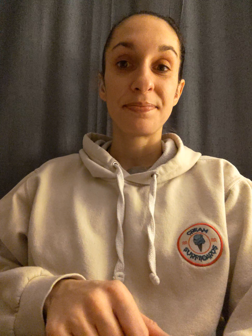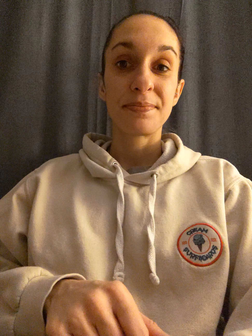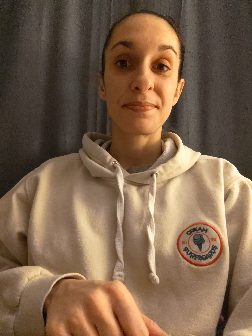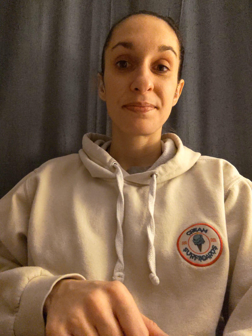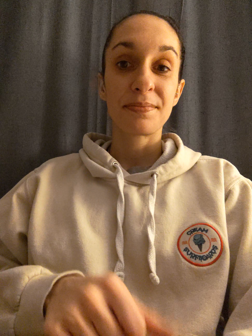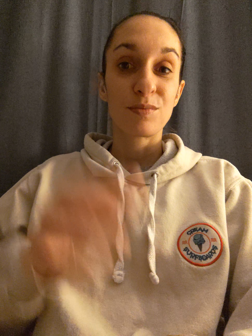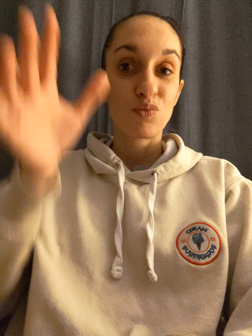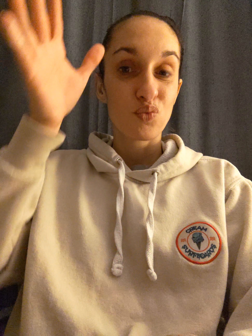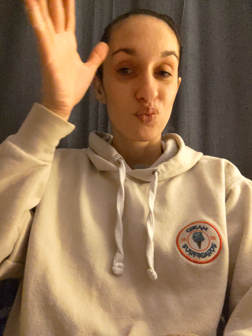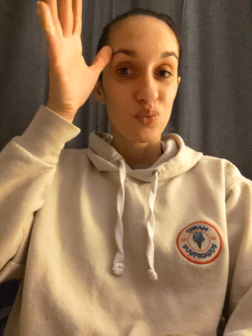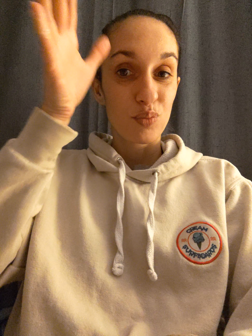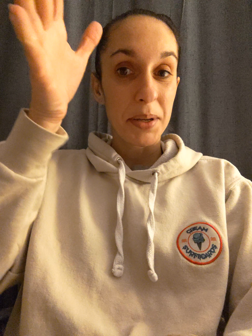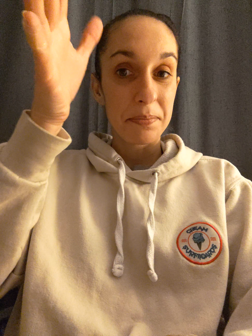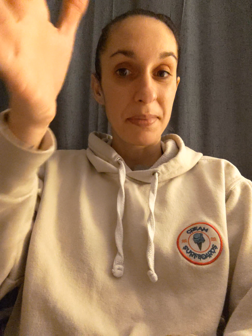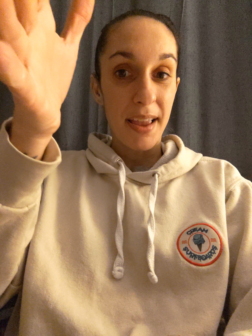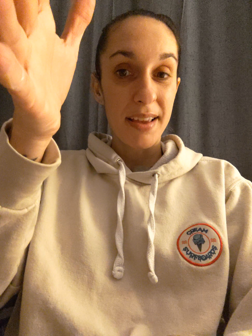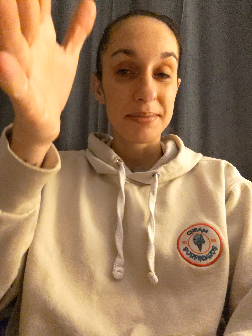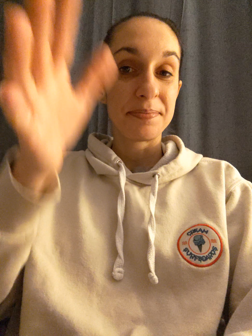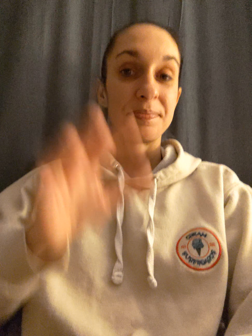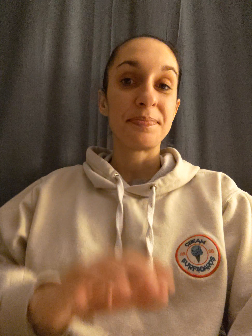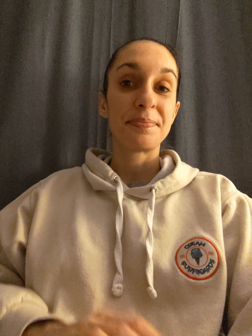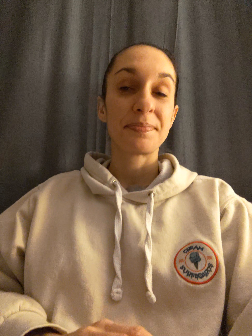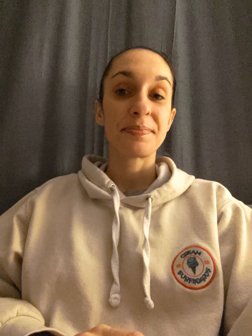grandpa